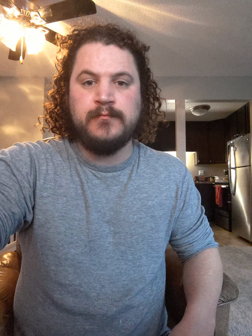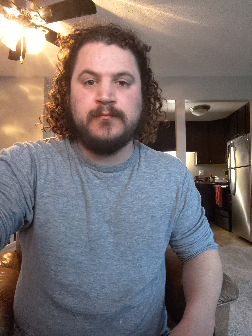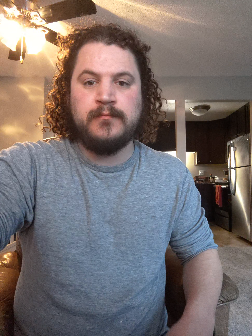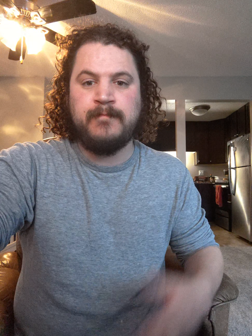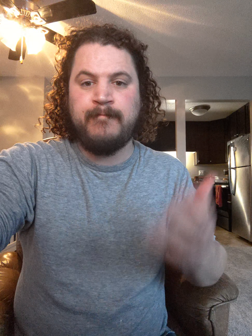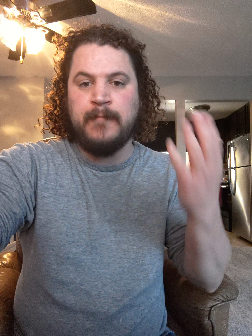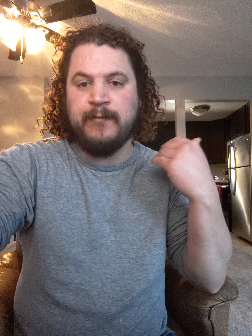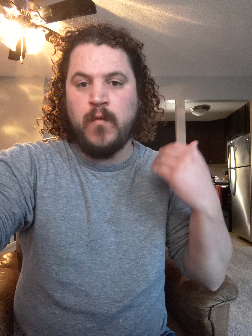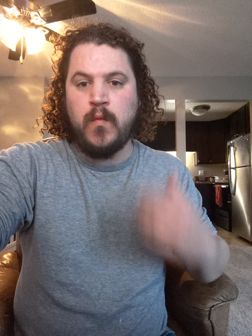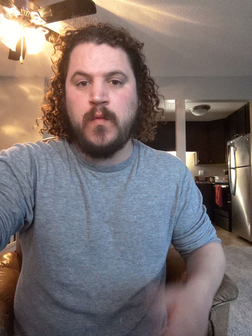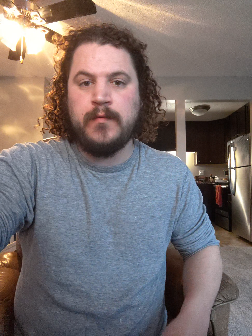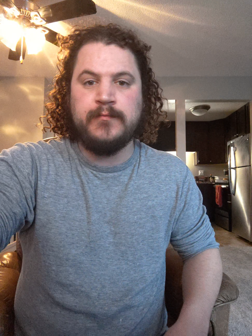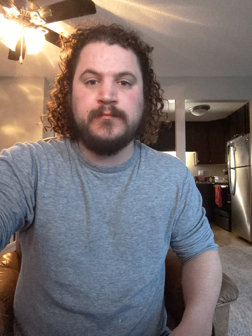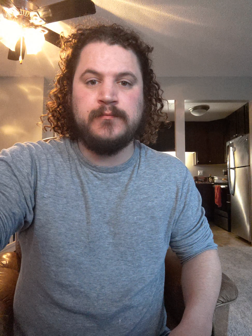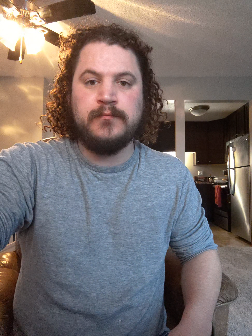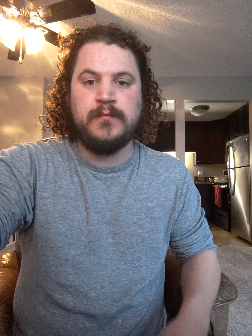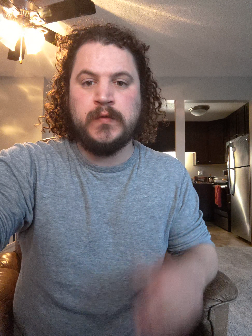before